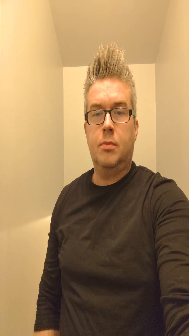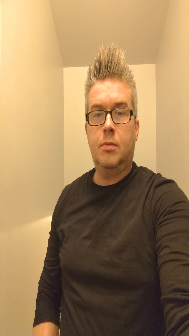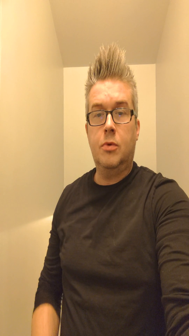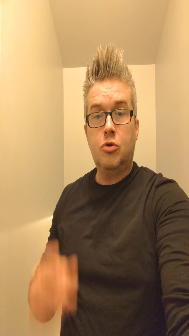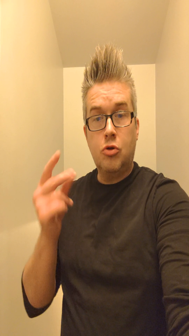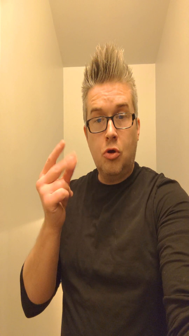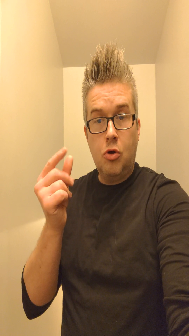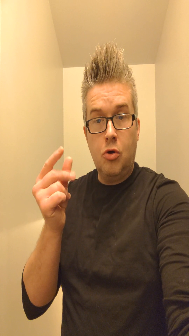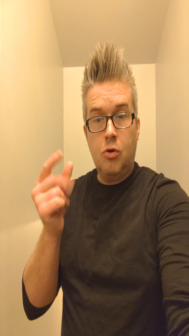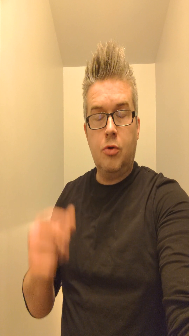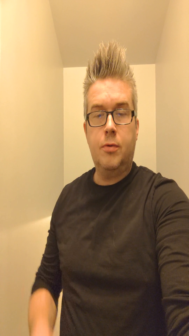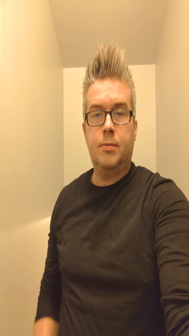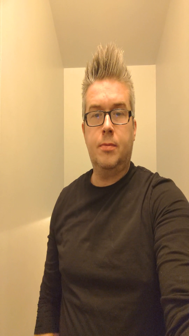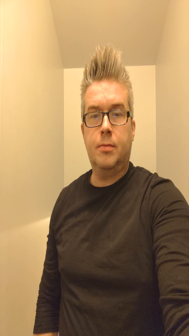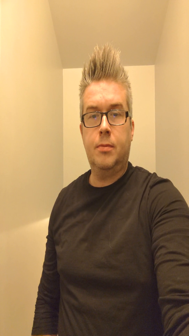dog